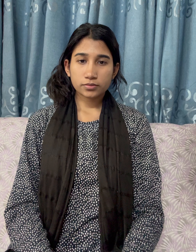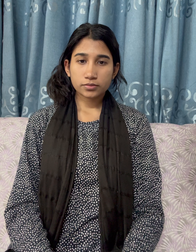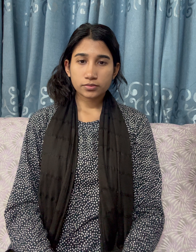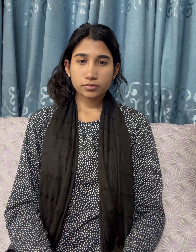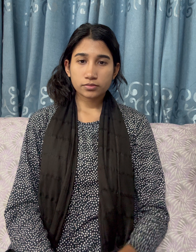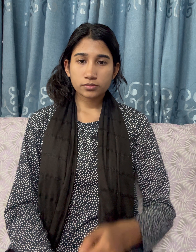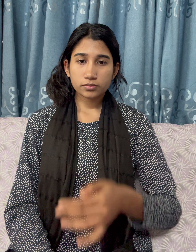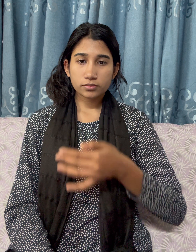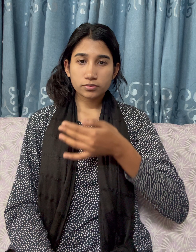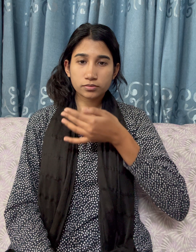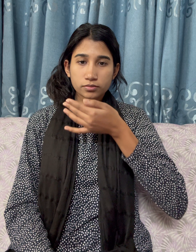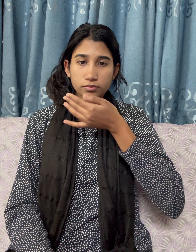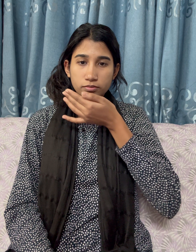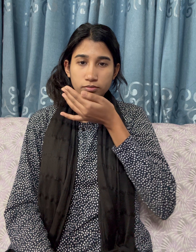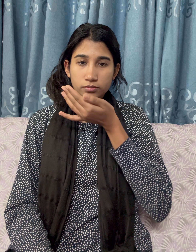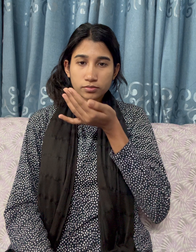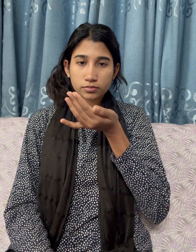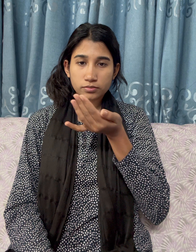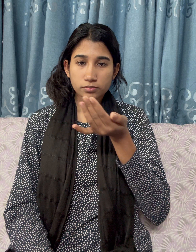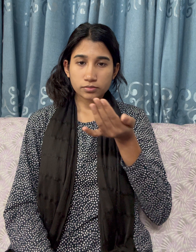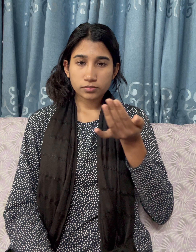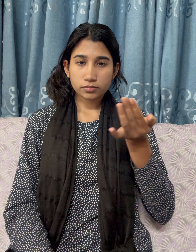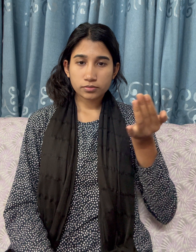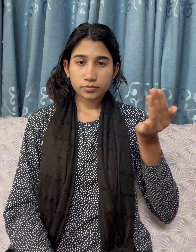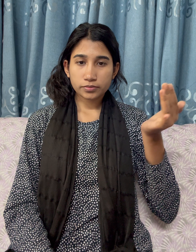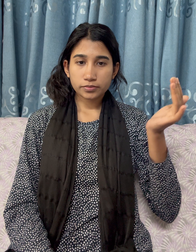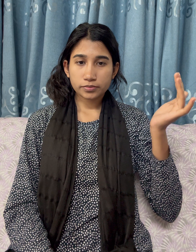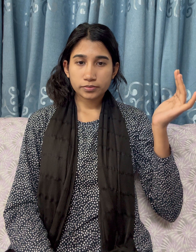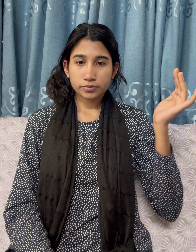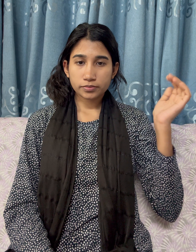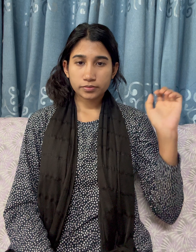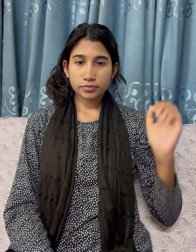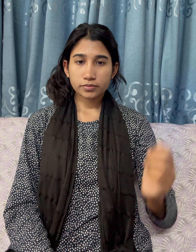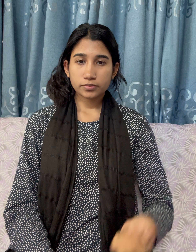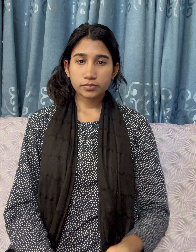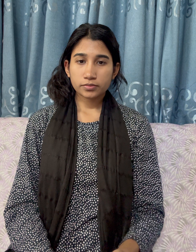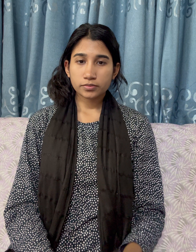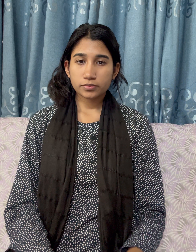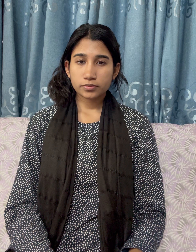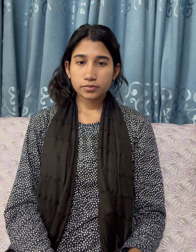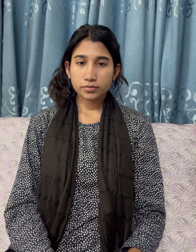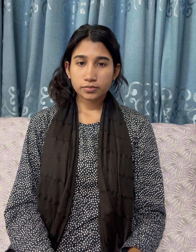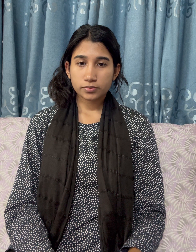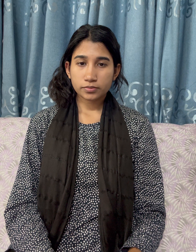গান করা